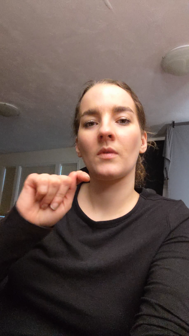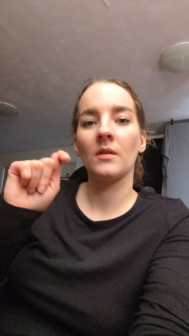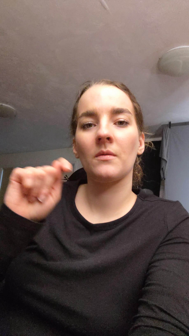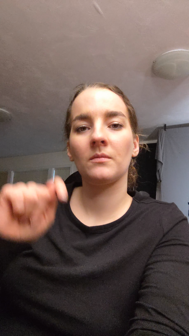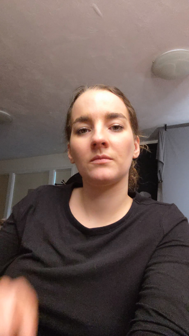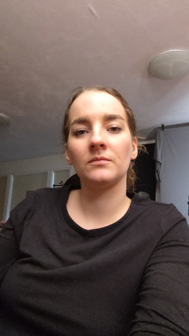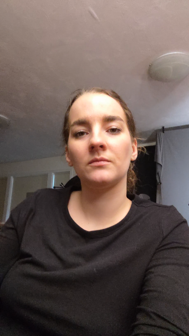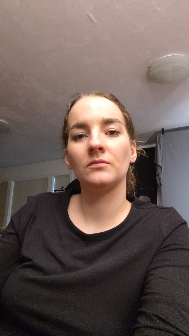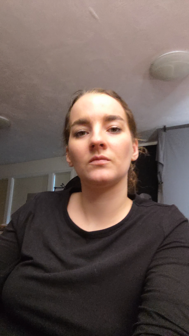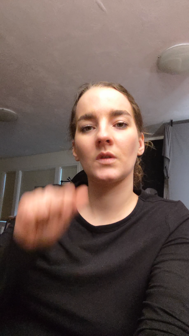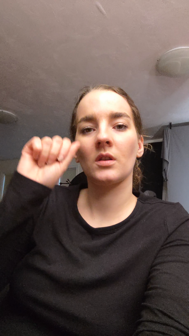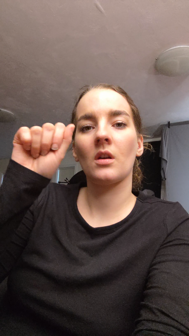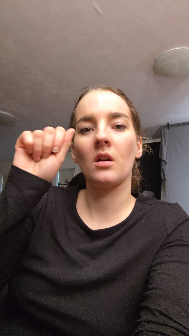knock